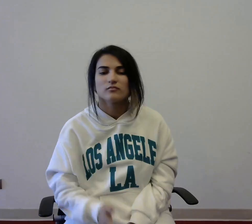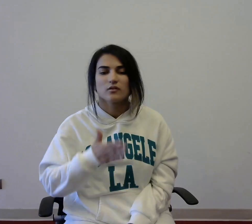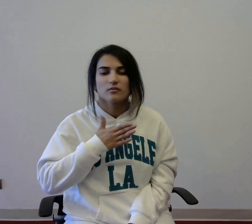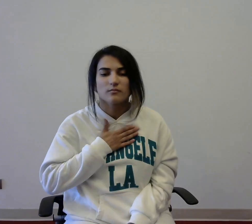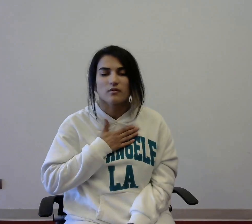mən